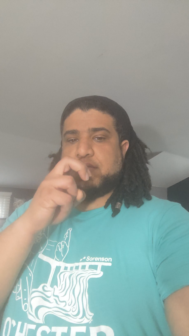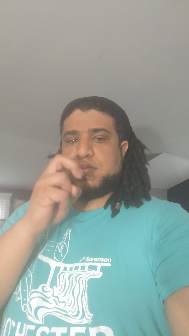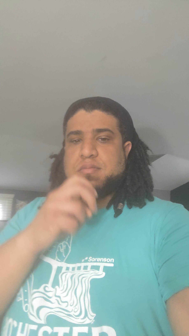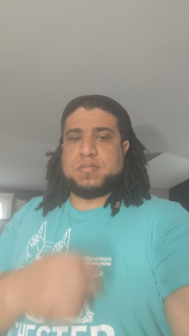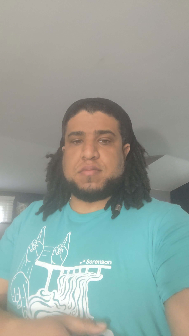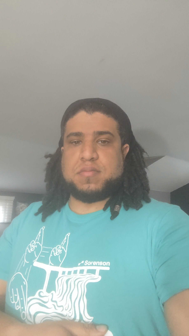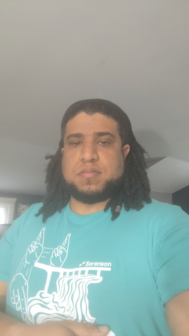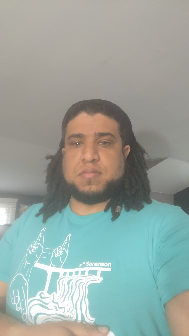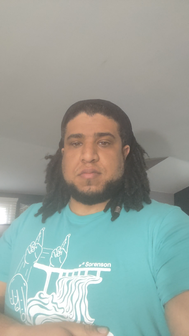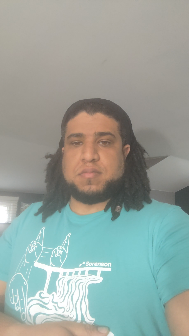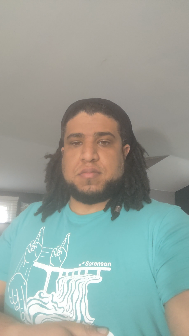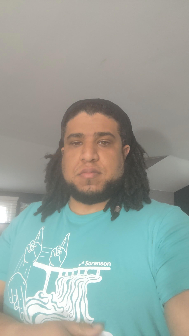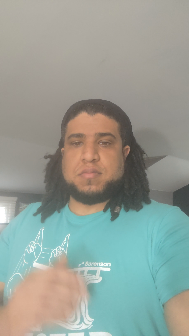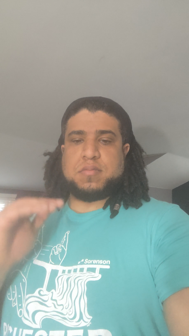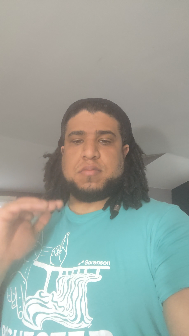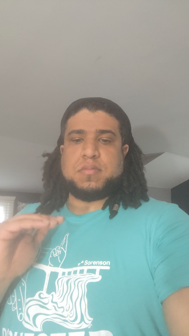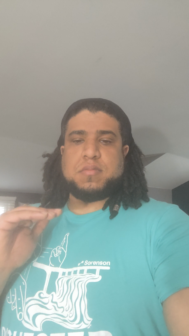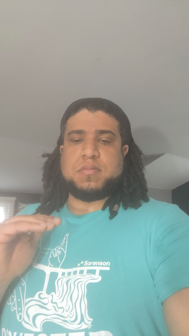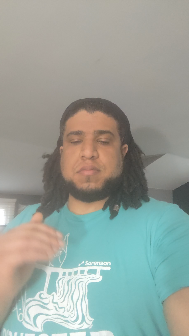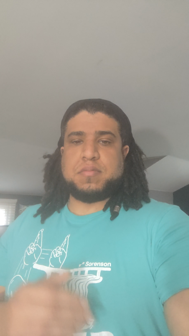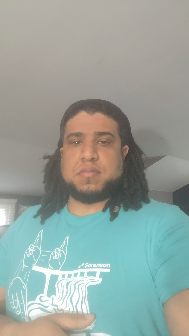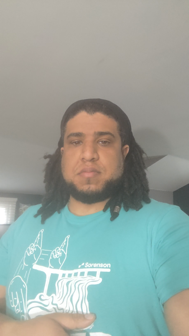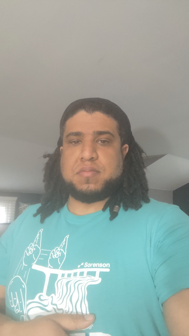little